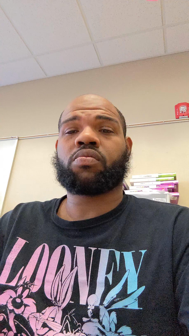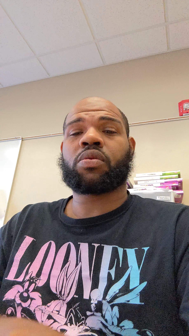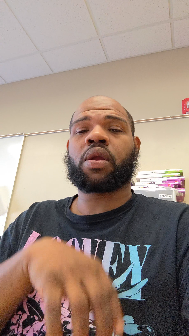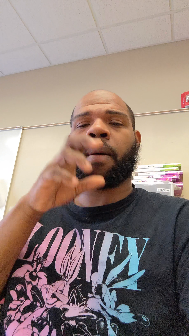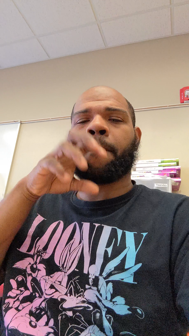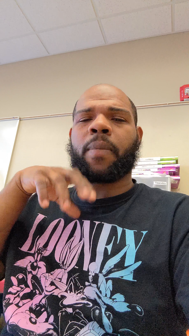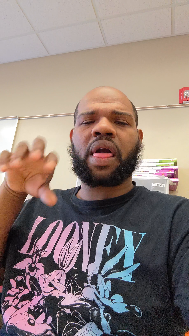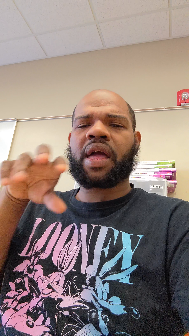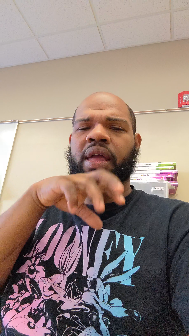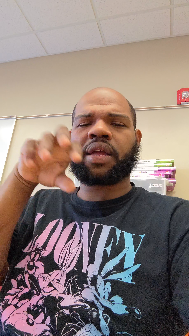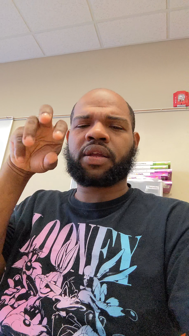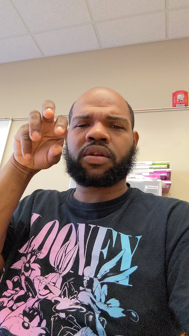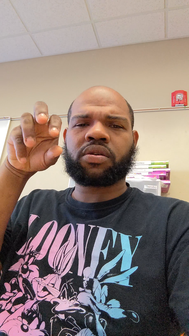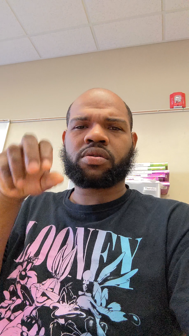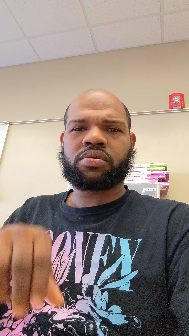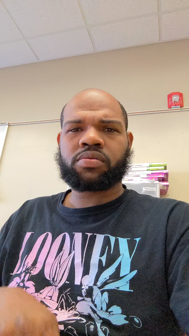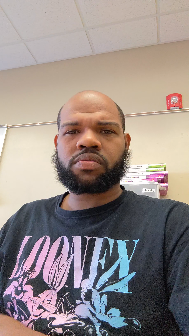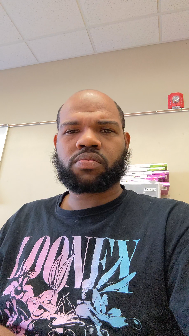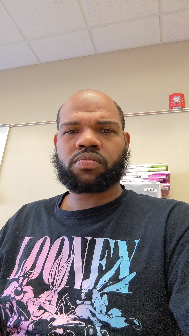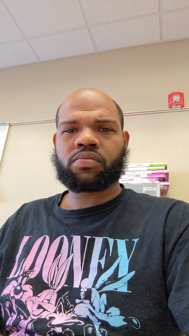block